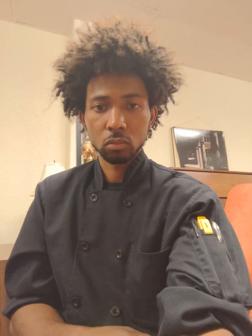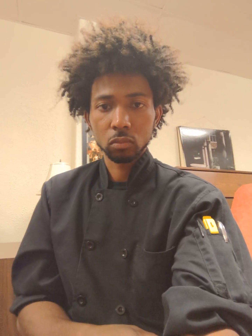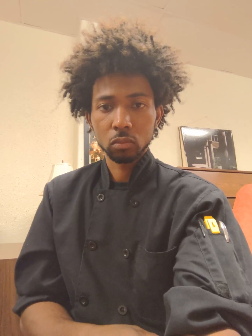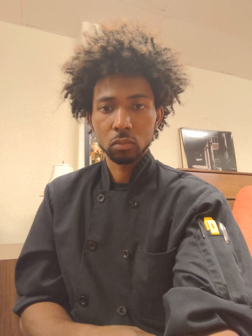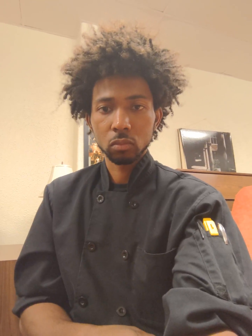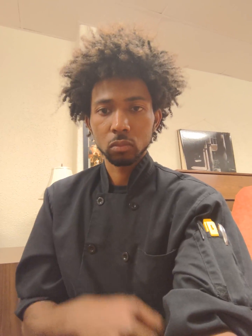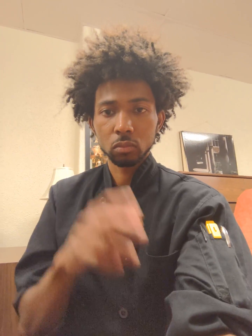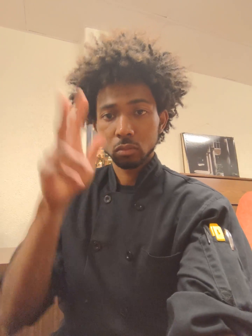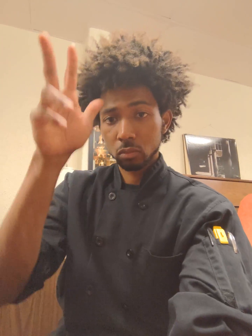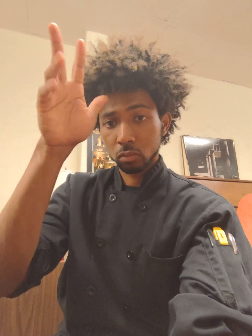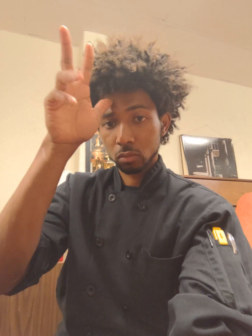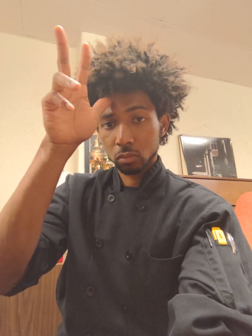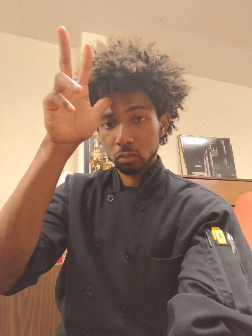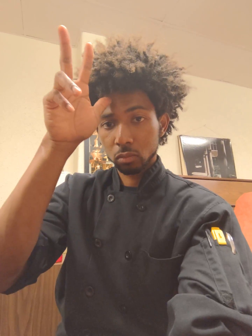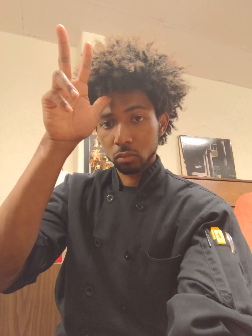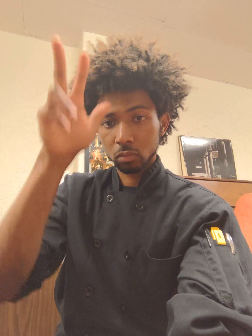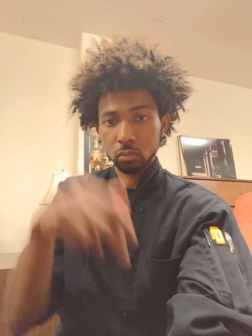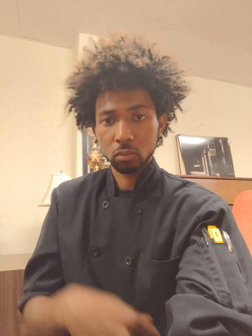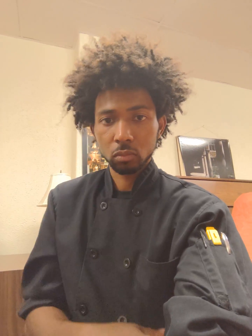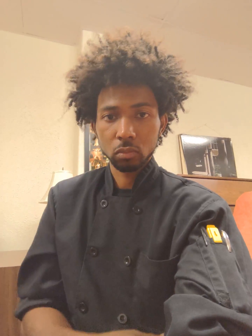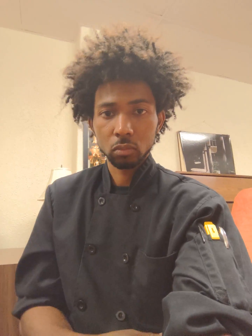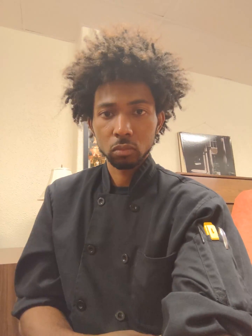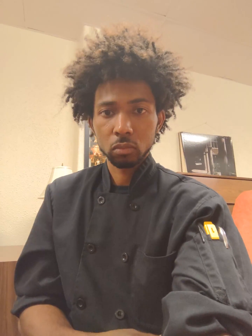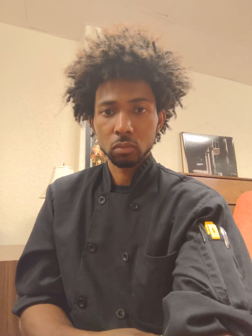rooster